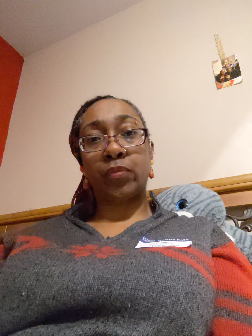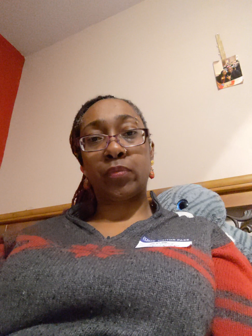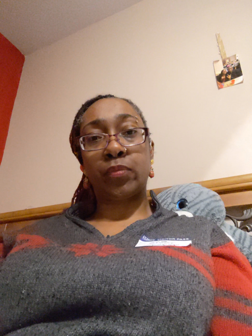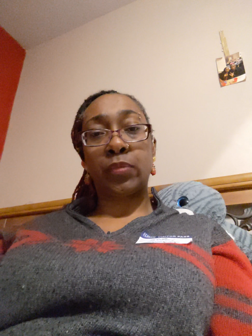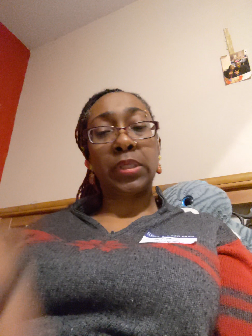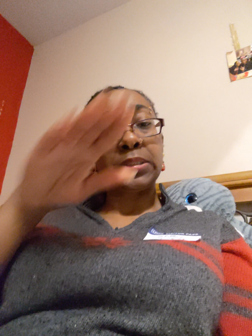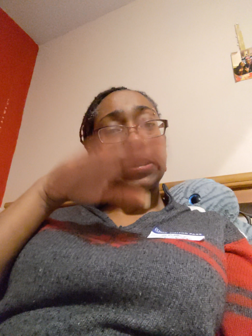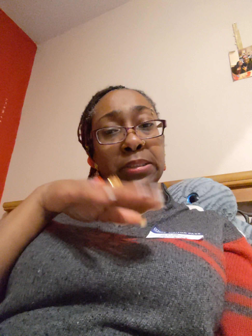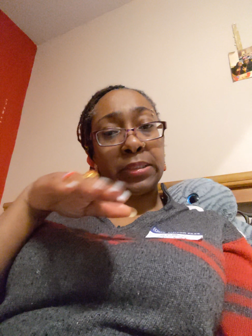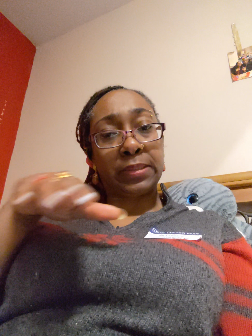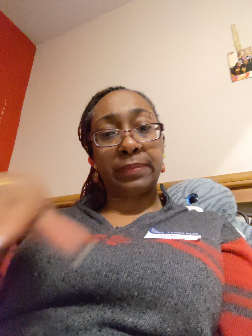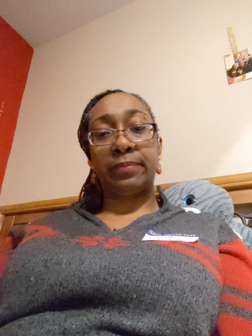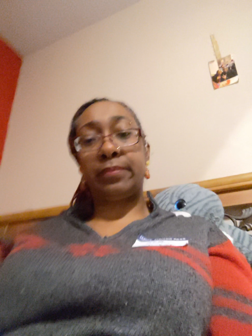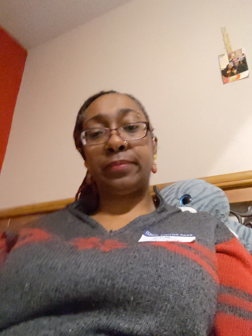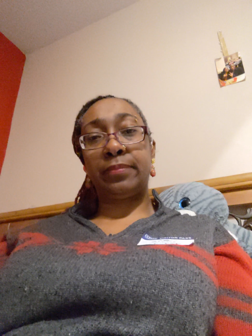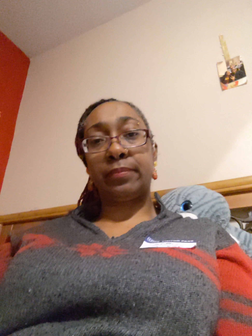child